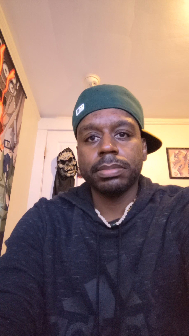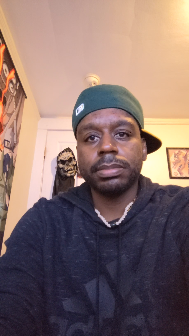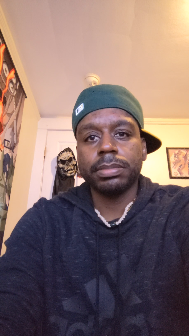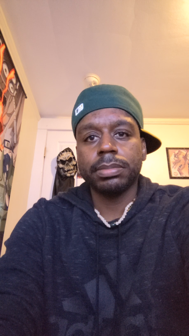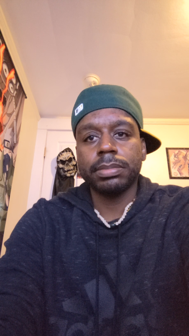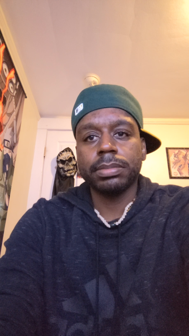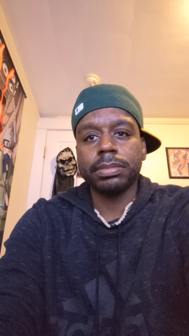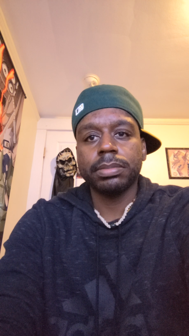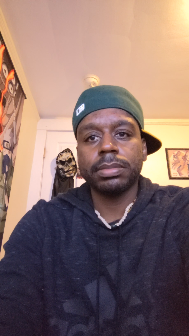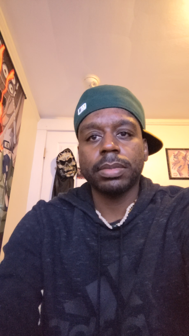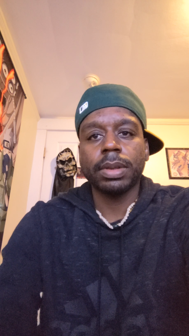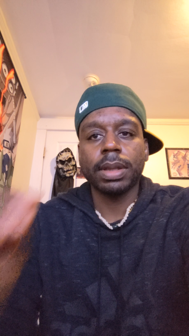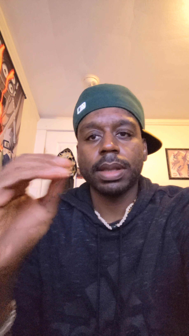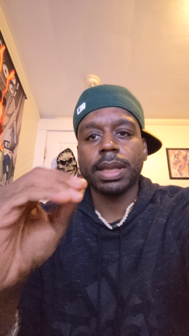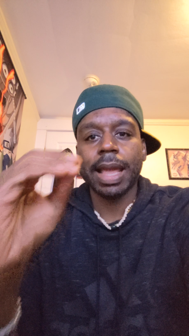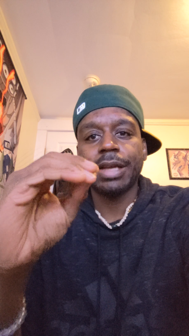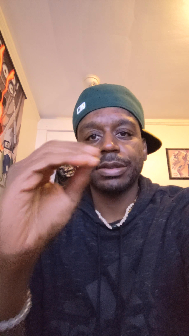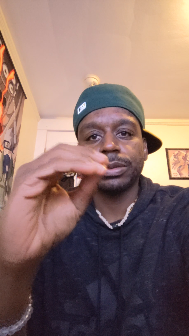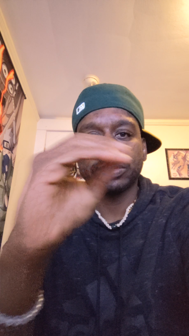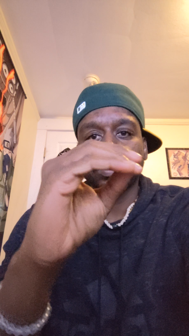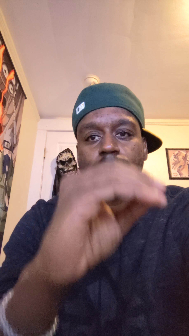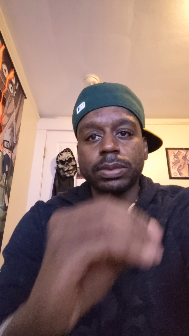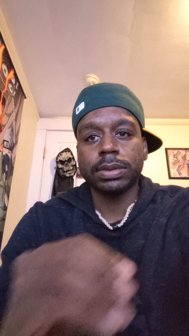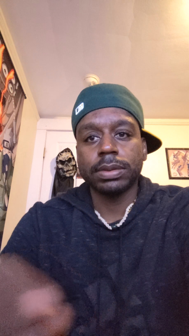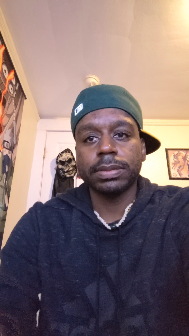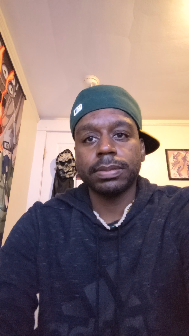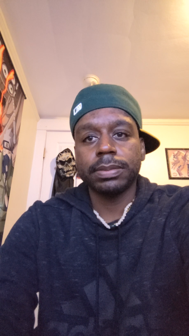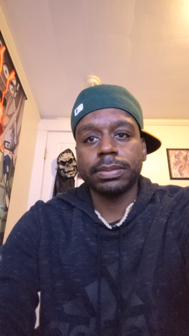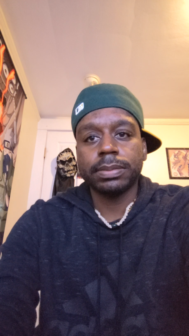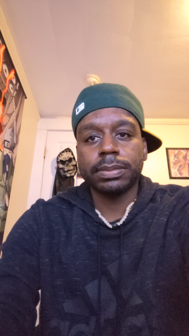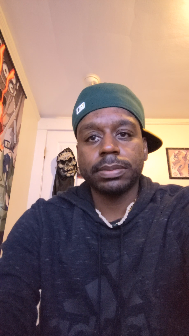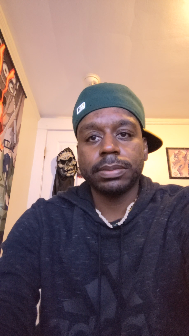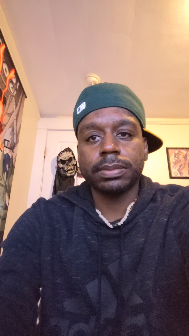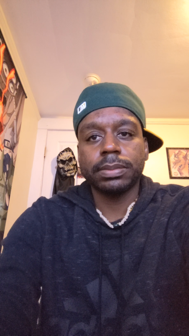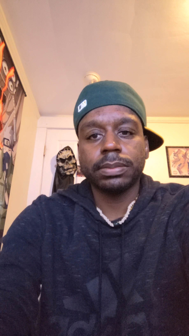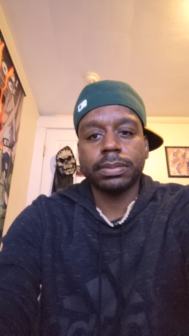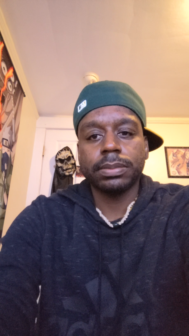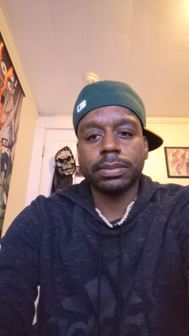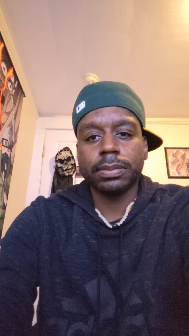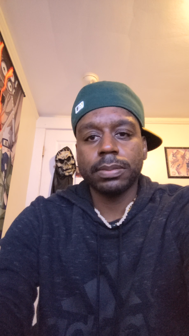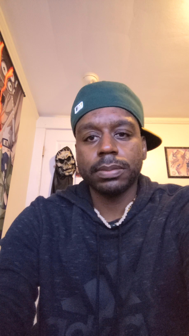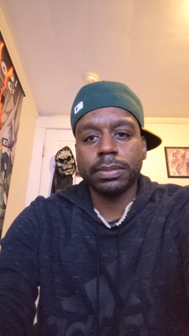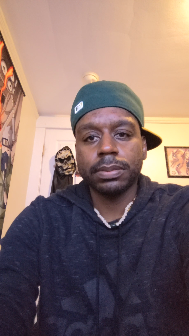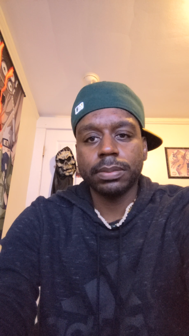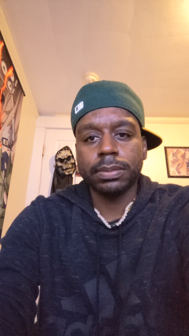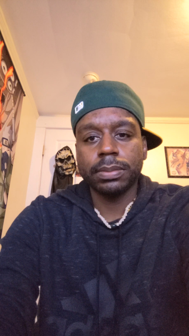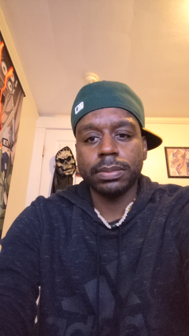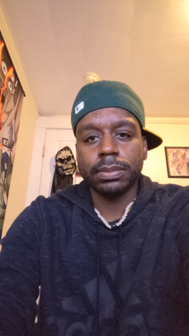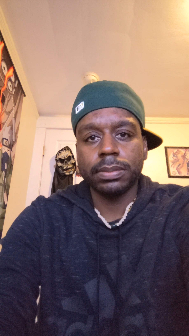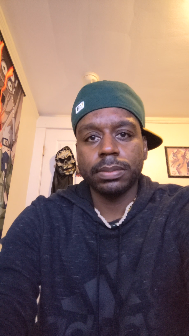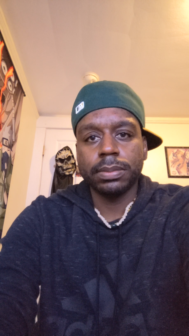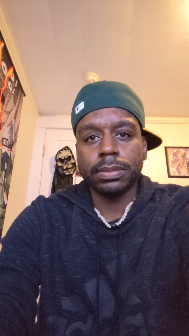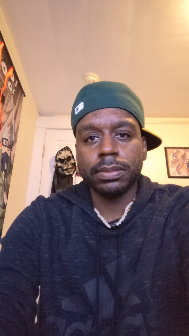dinosaur